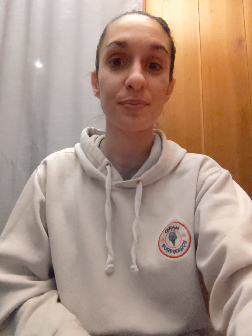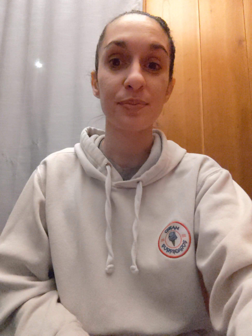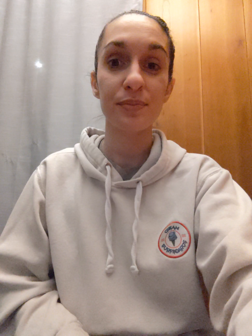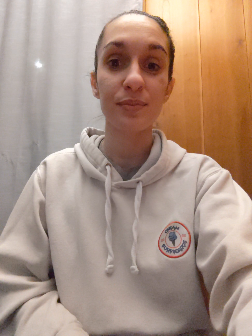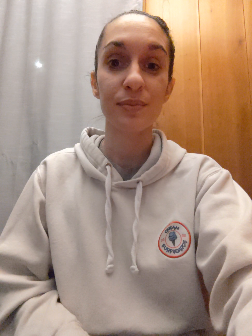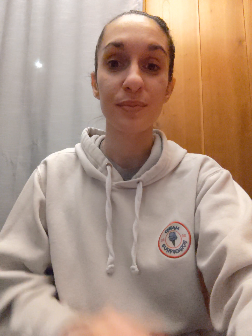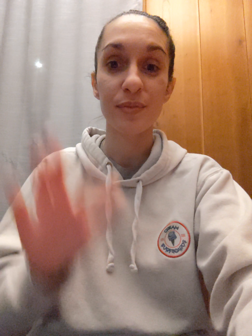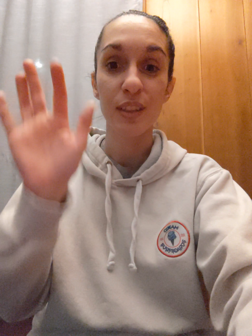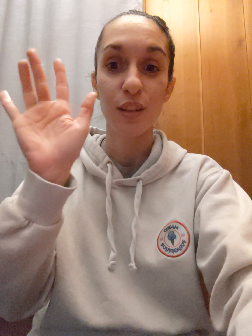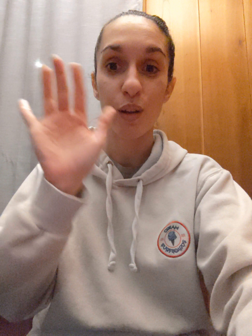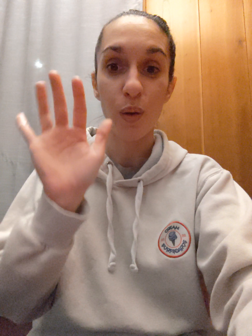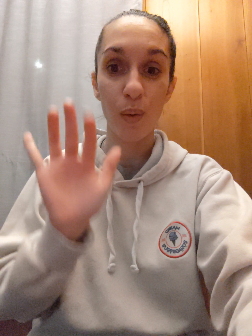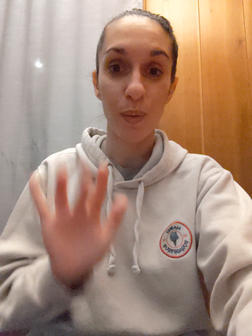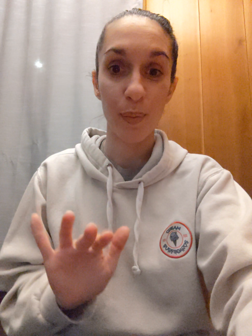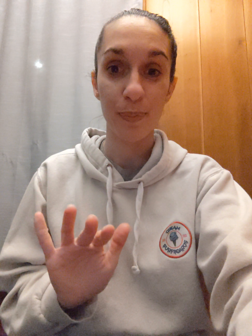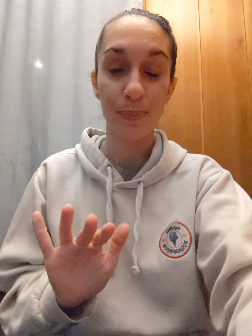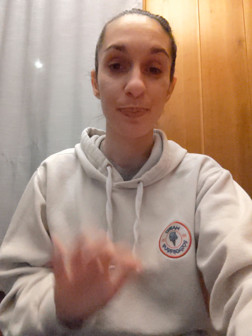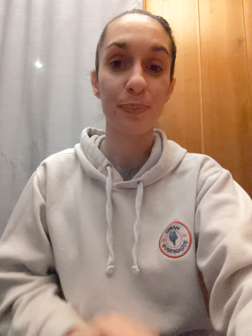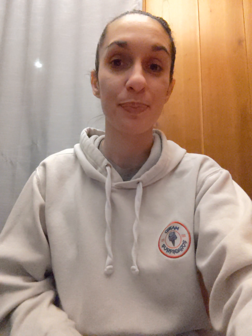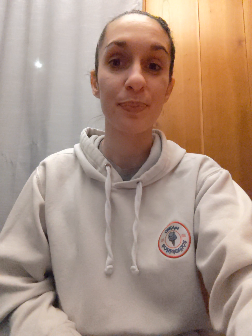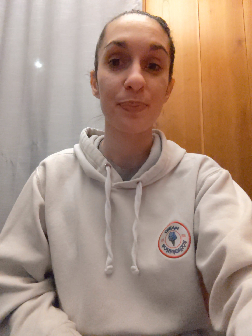snow